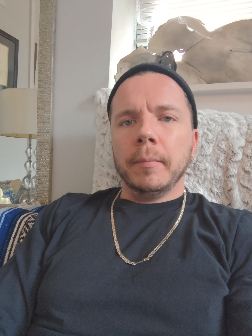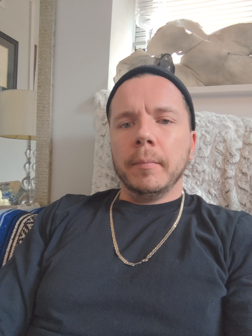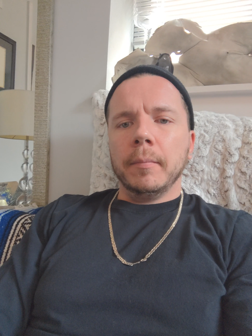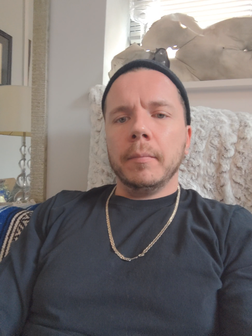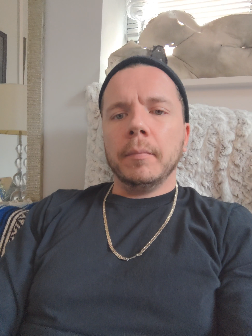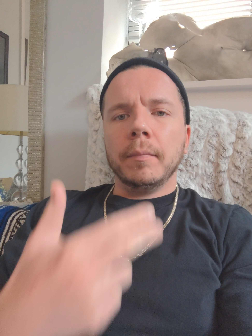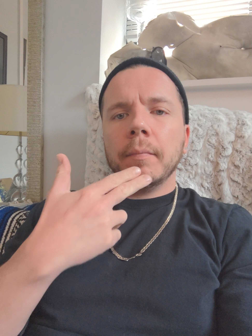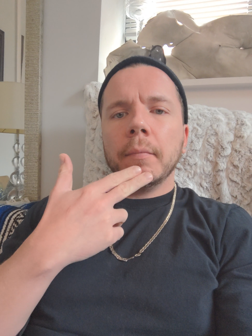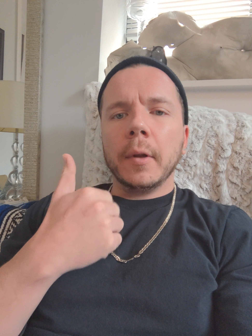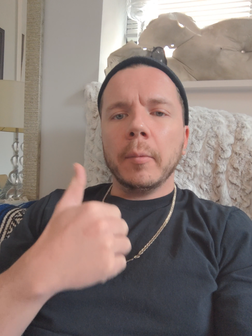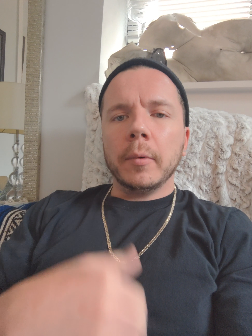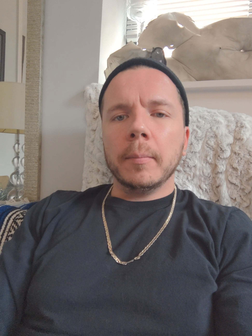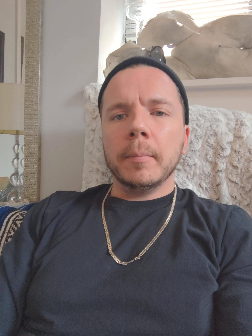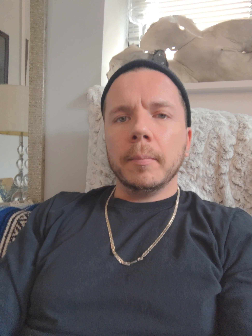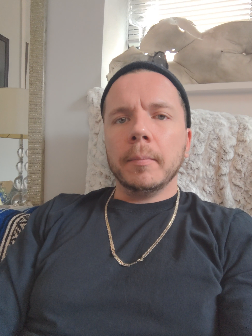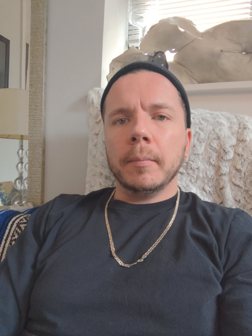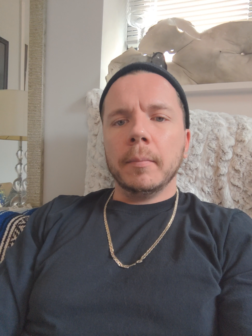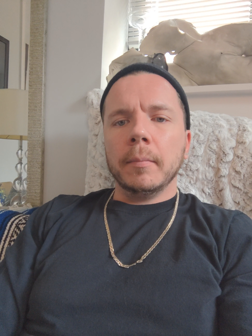cute